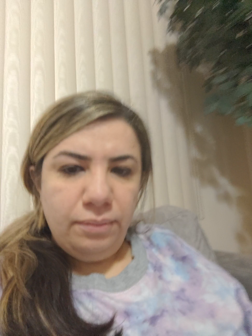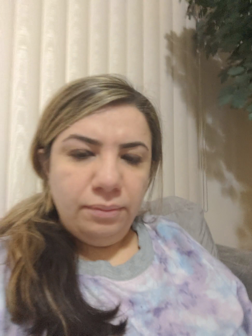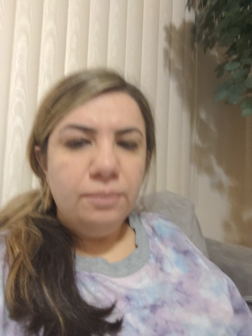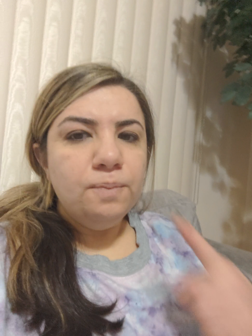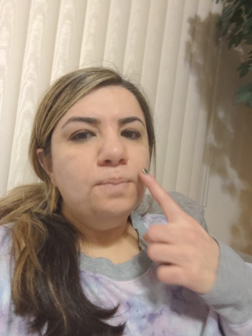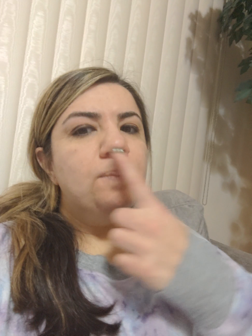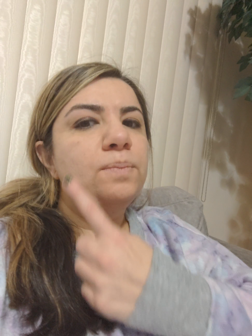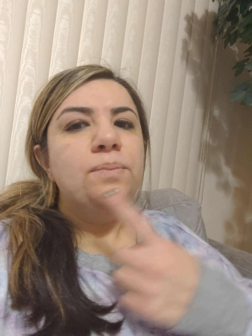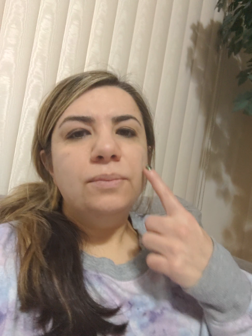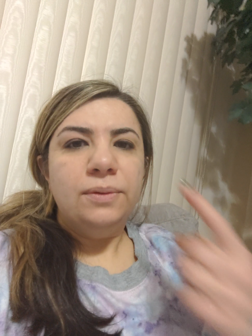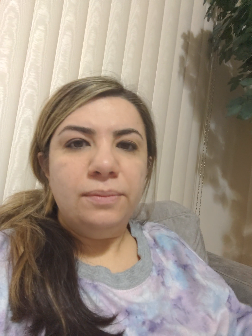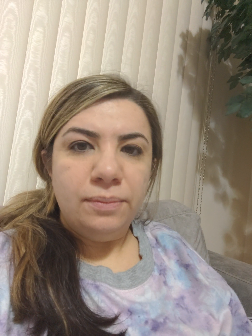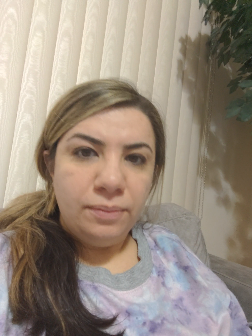lips